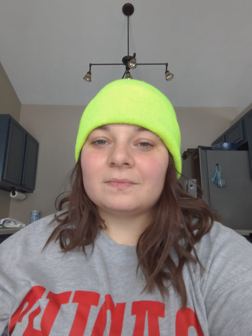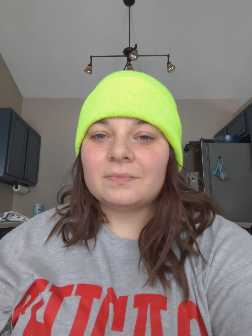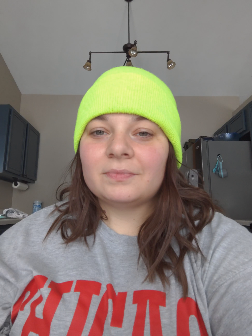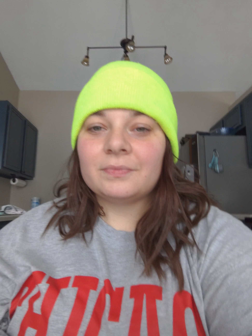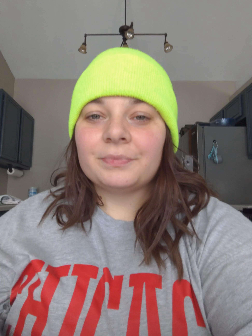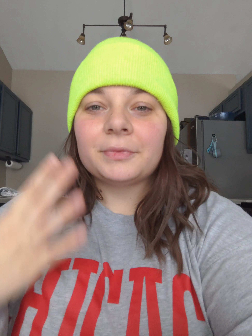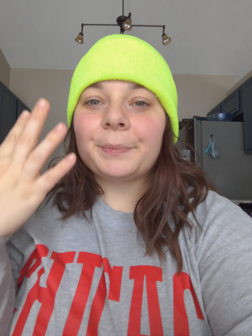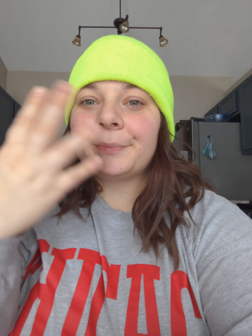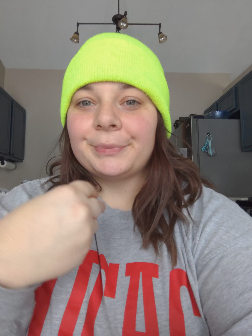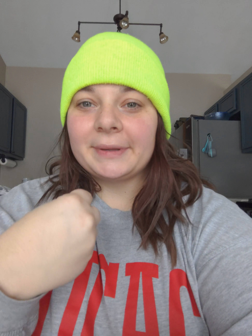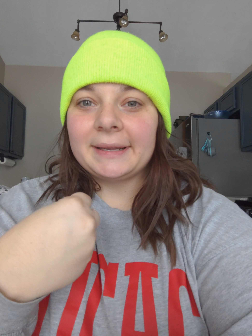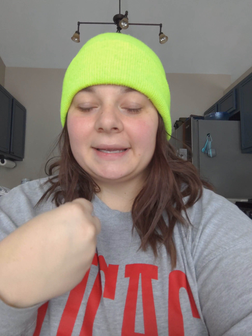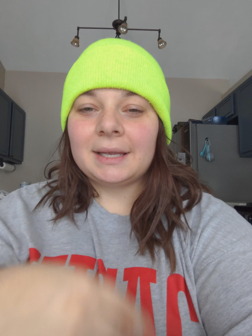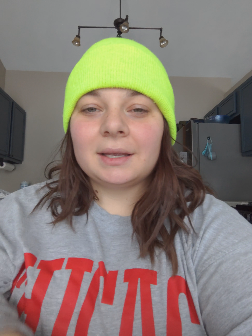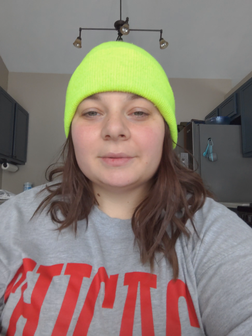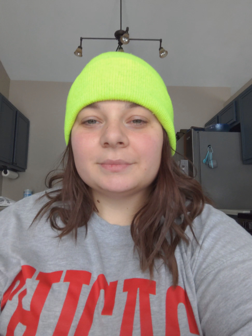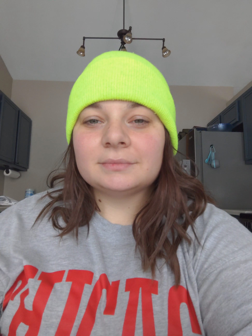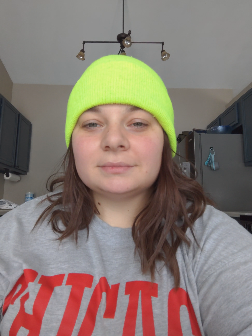pretty